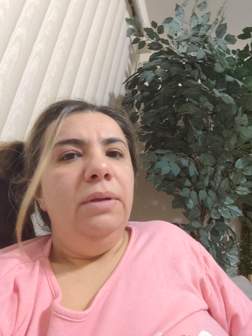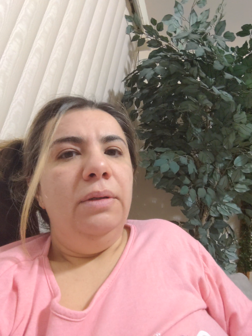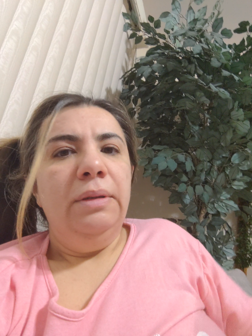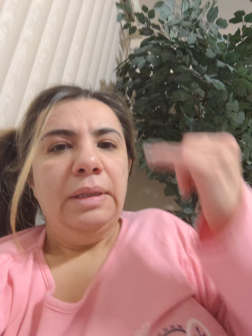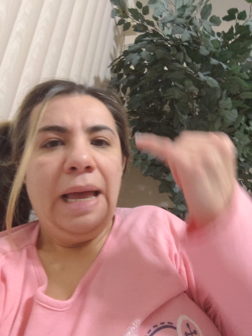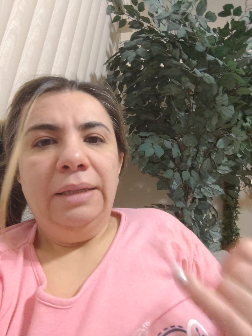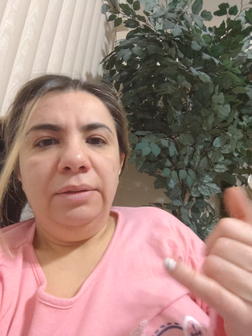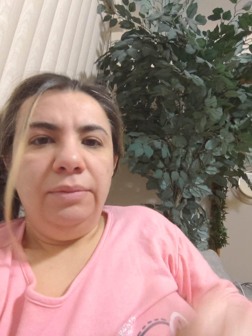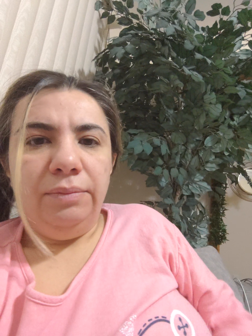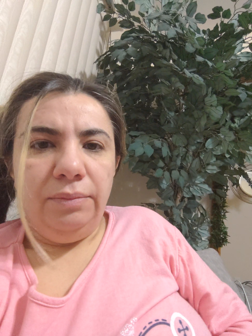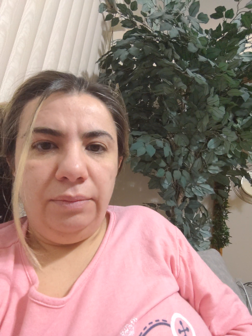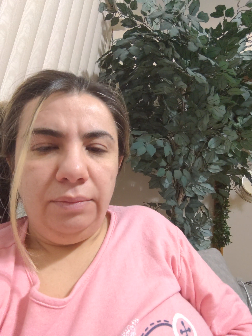now